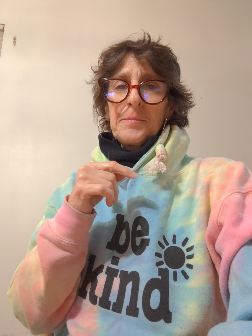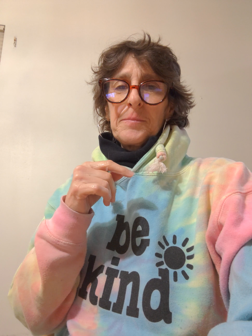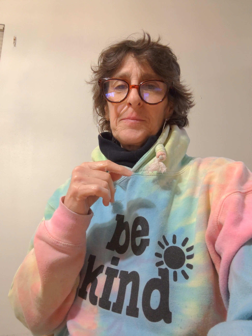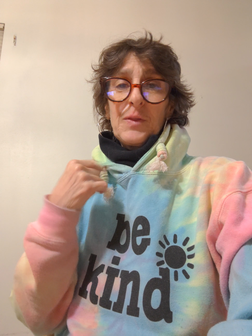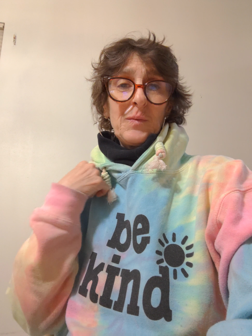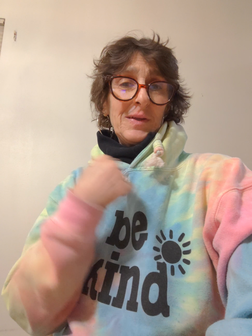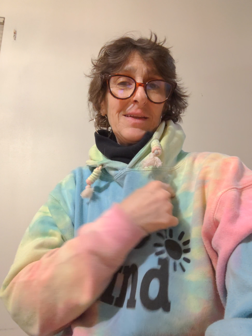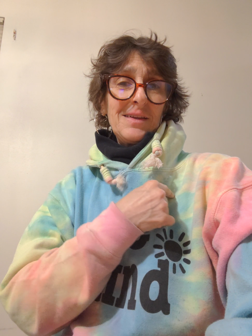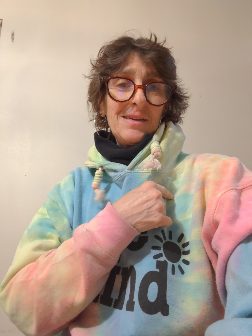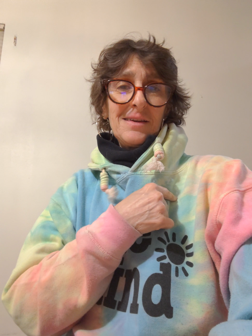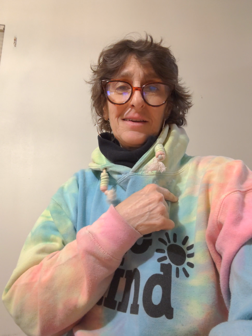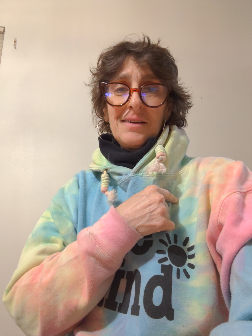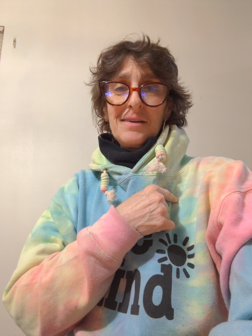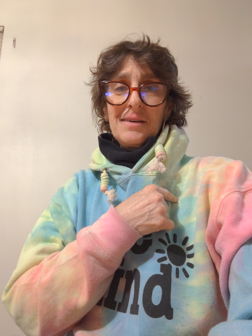we